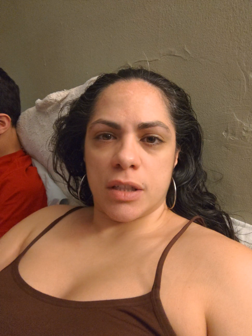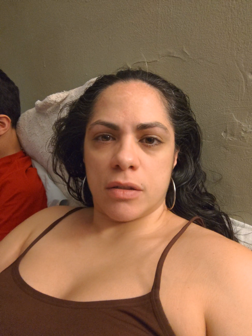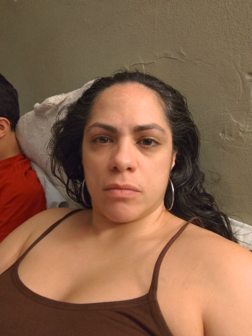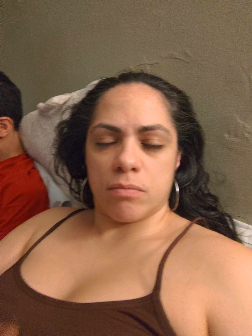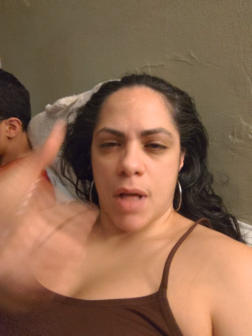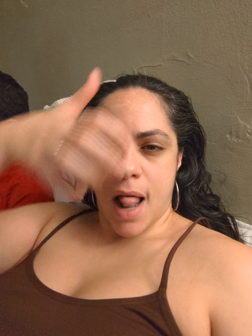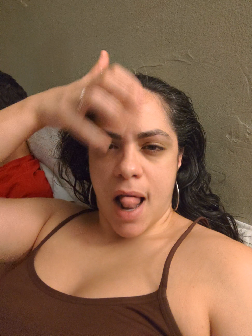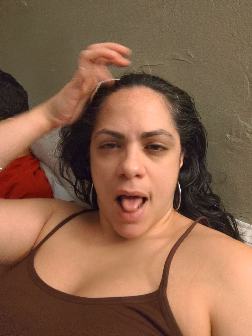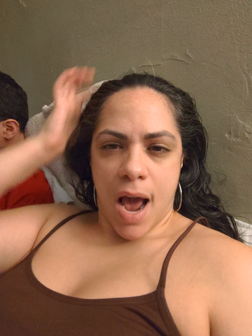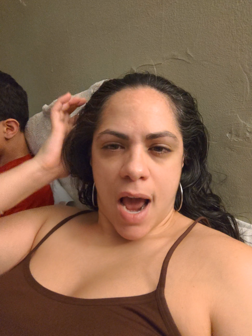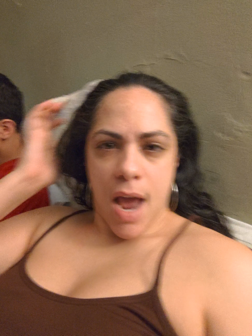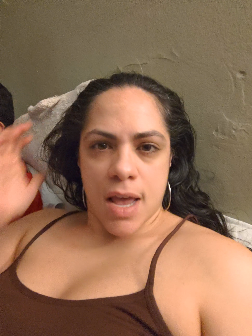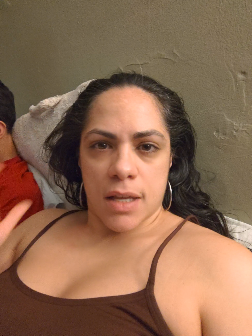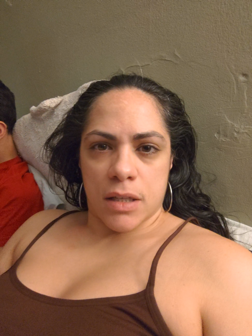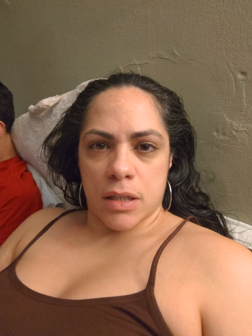lion